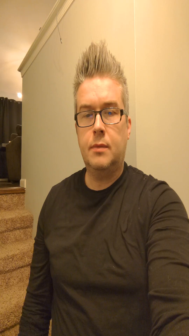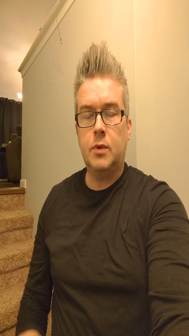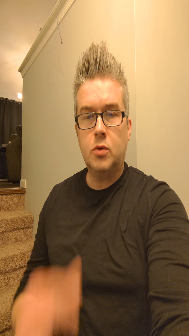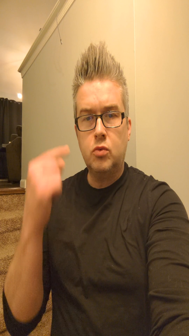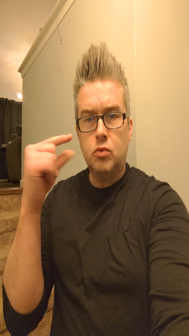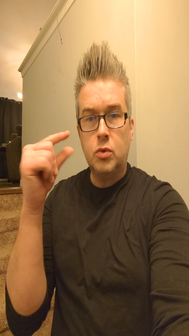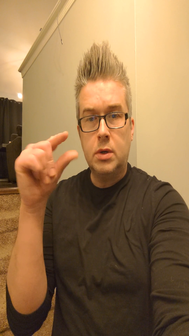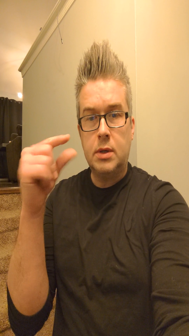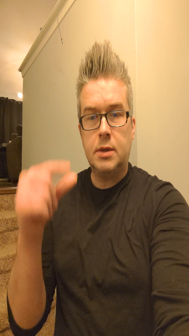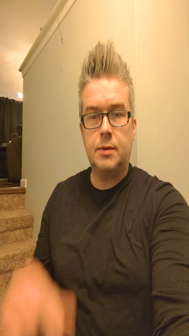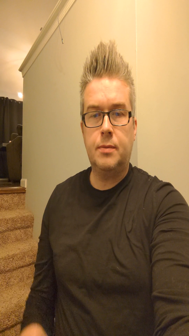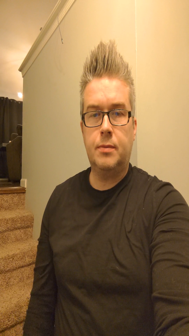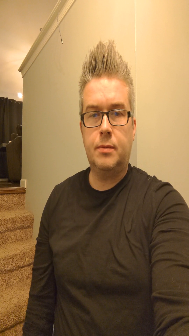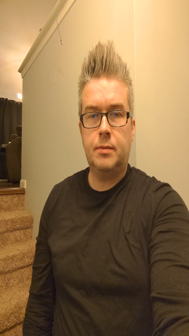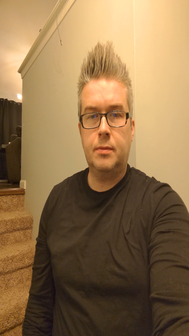green